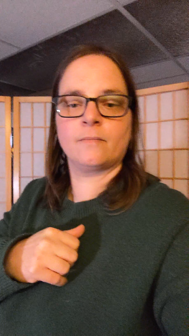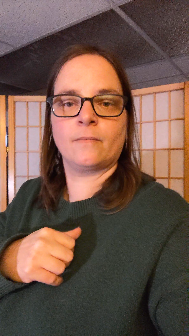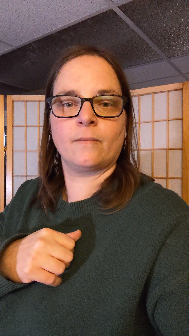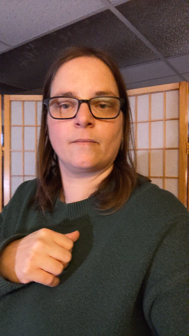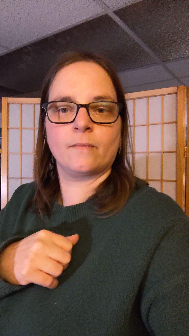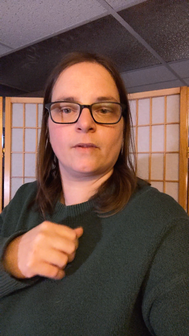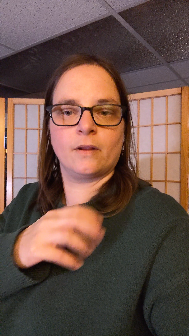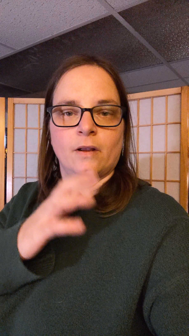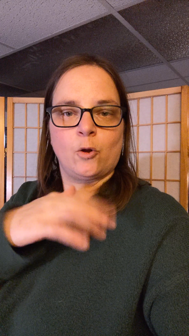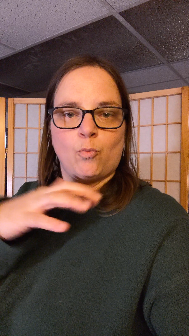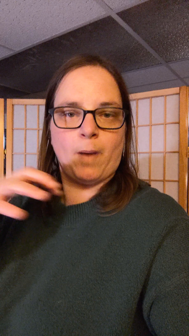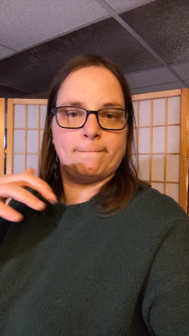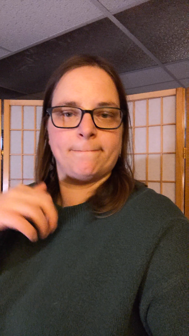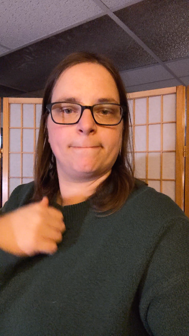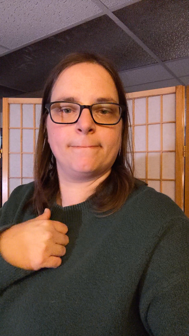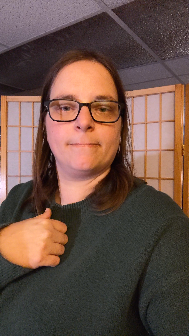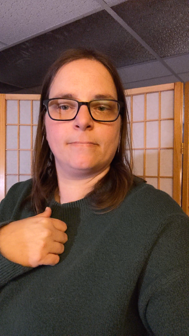grapes